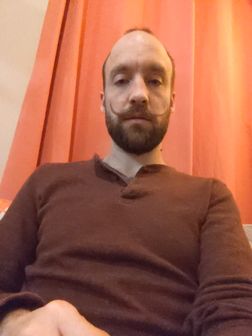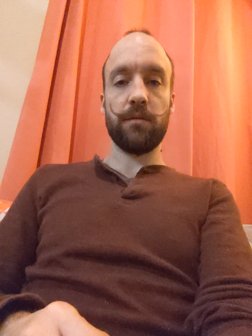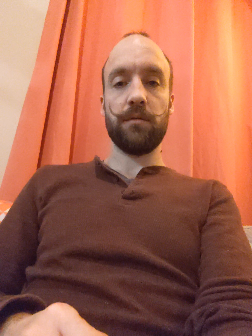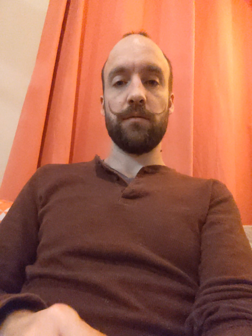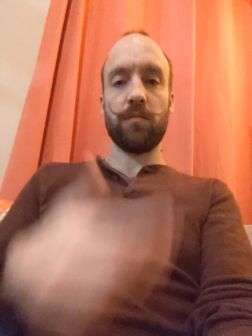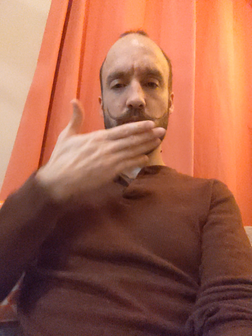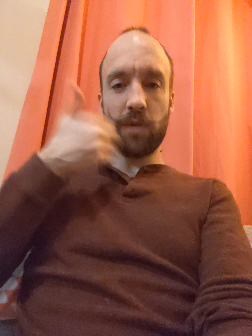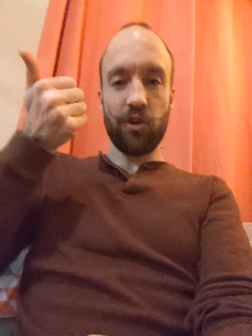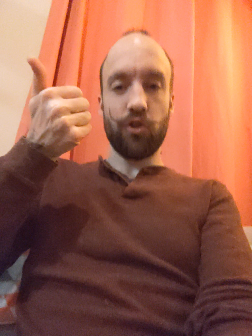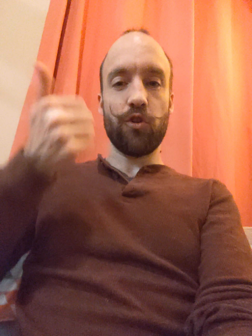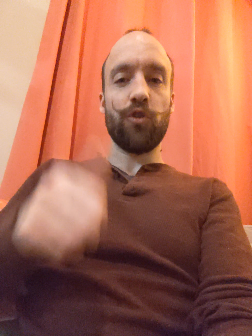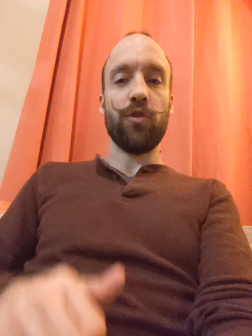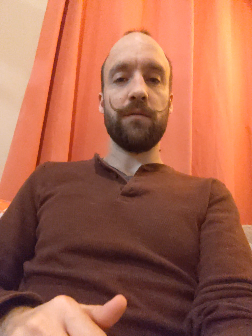better